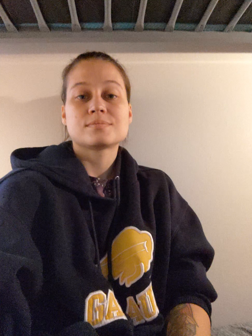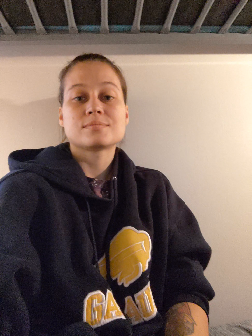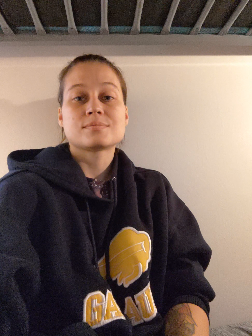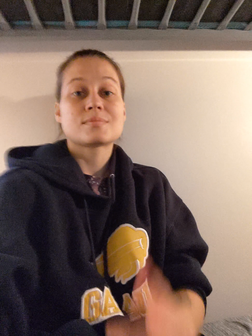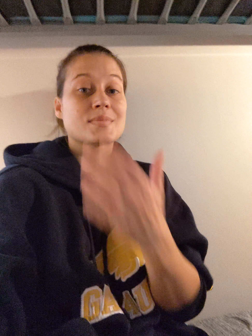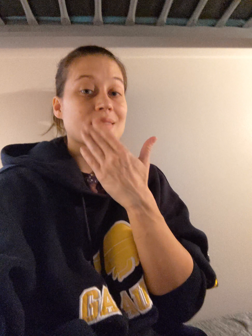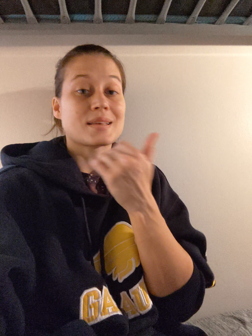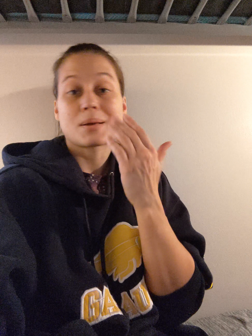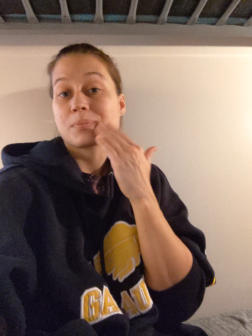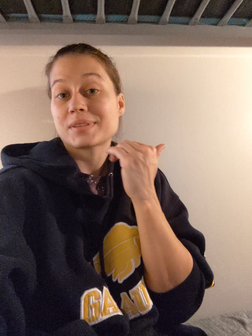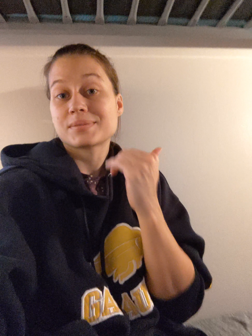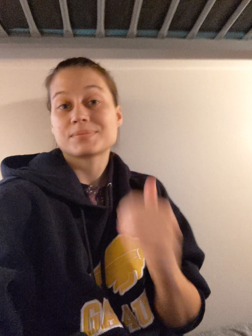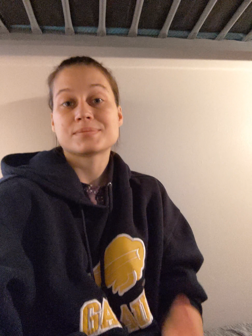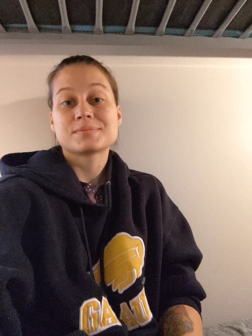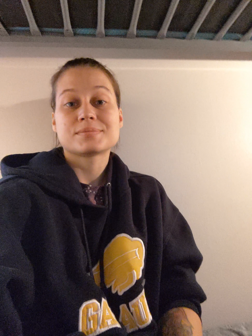napkin